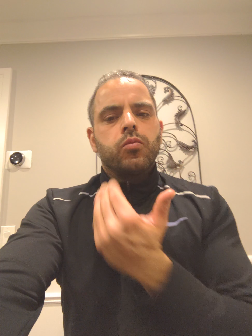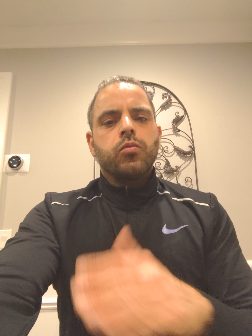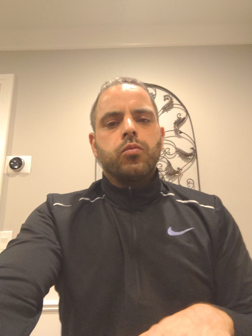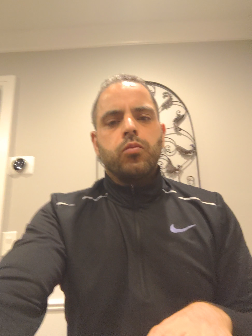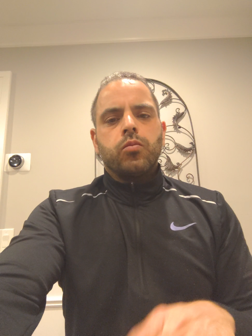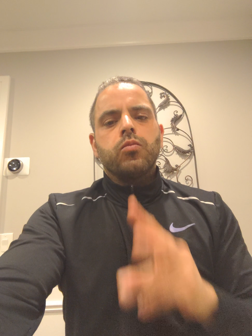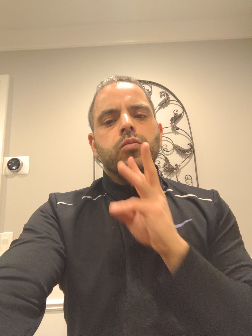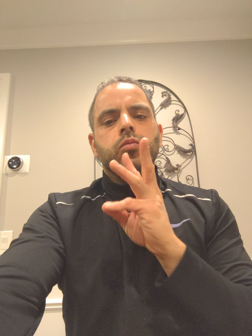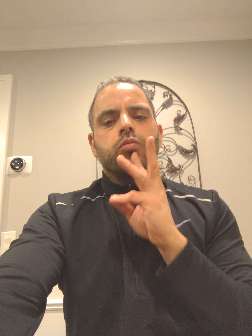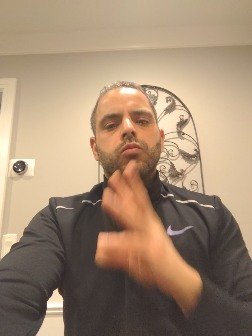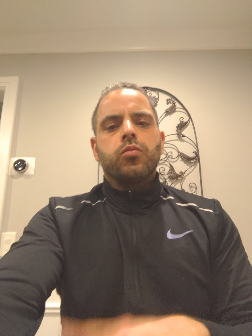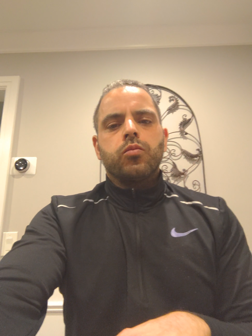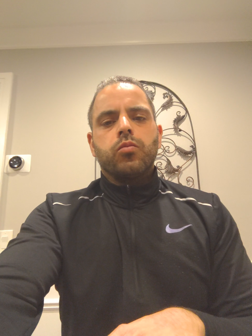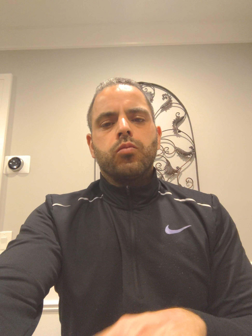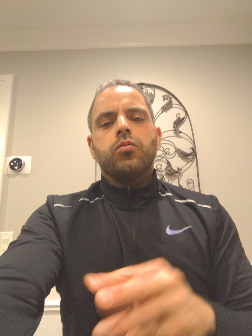water